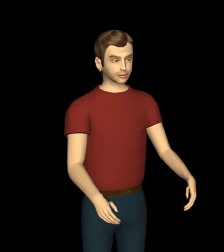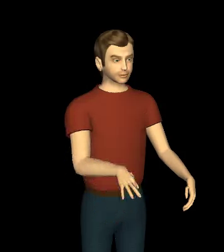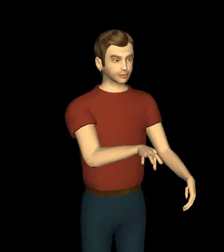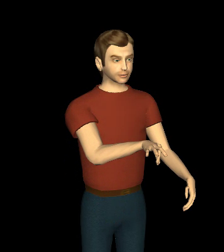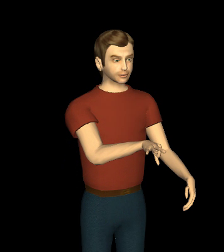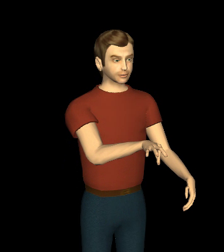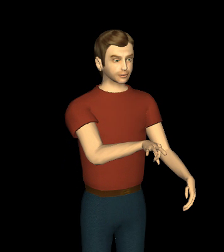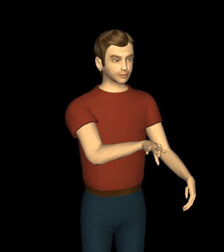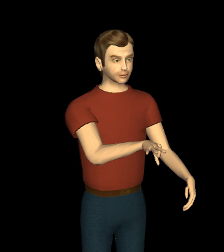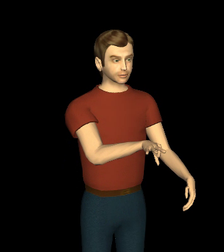ملح